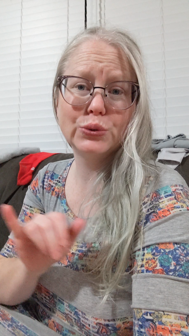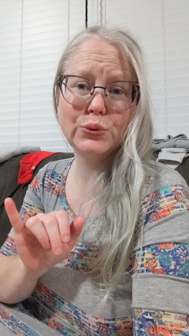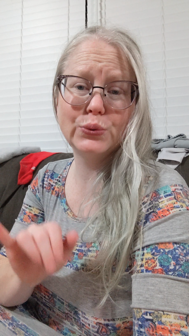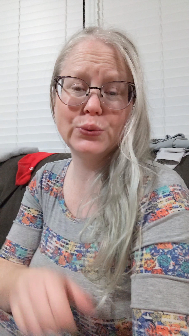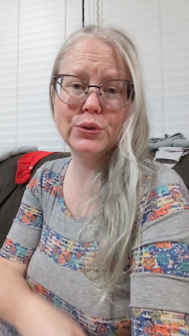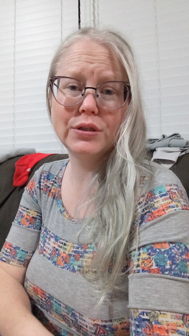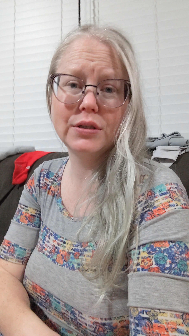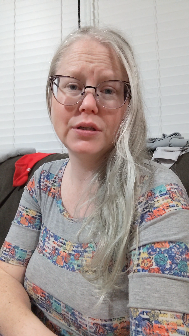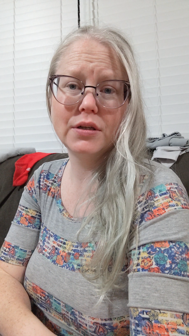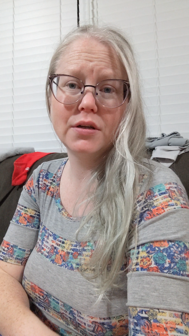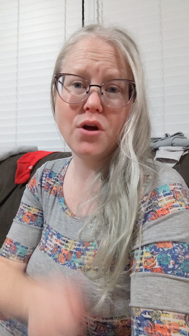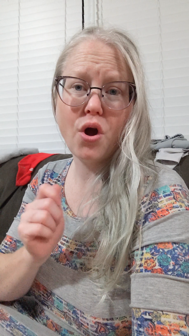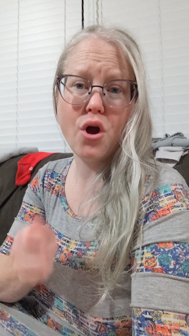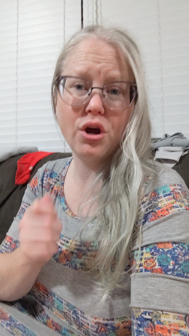cart